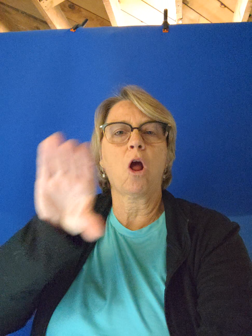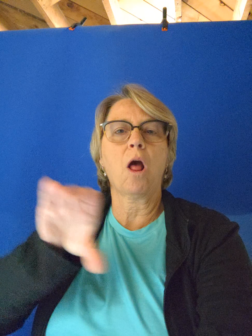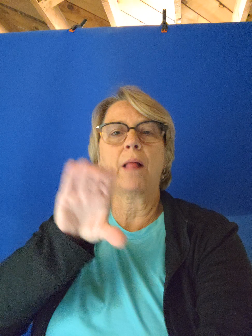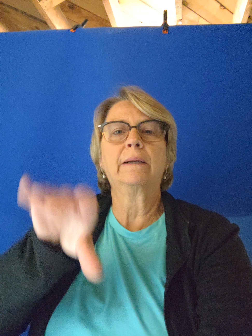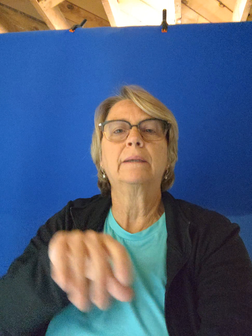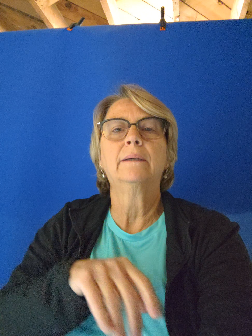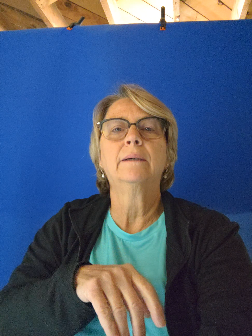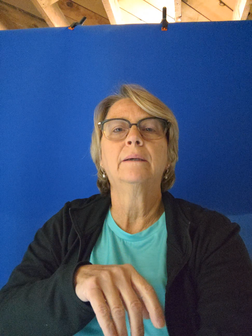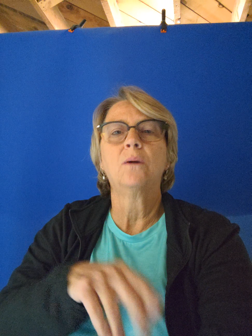chocolate